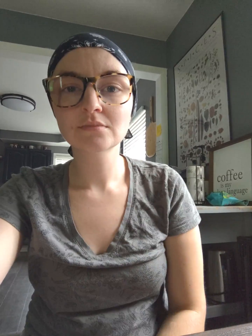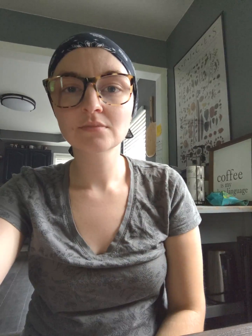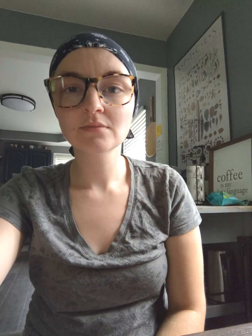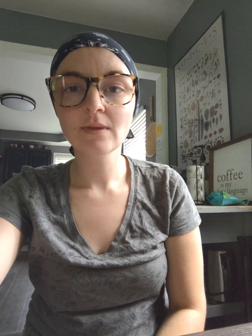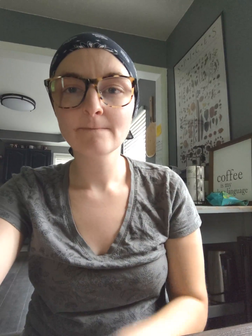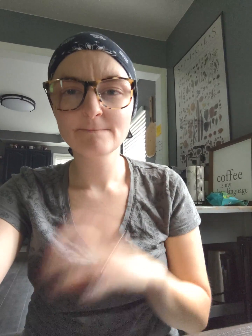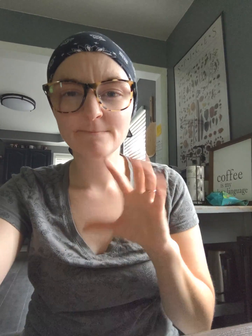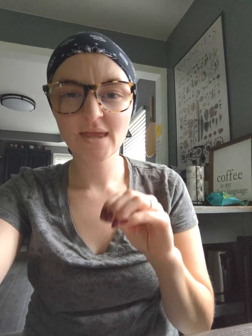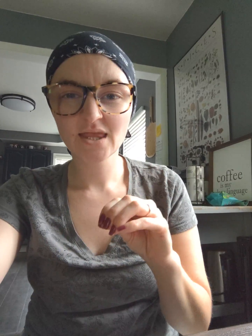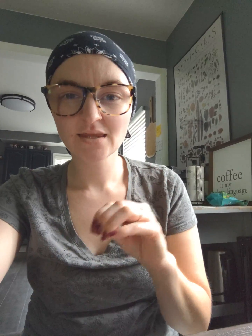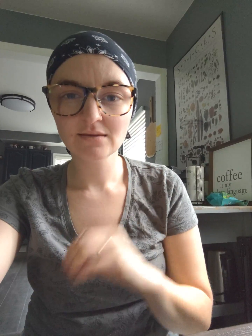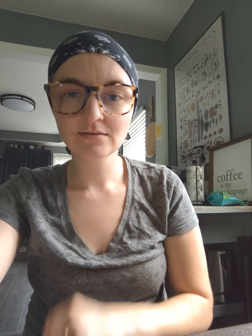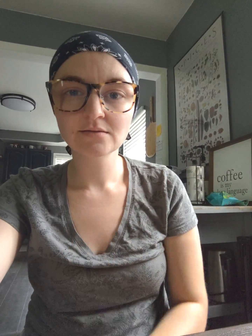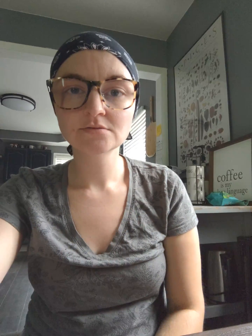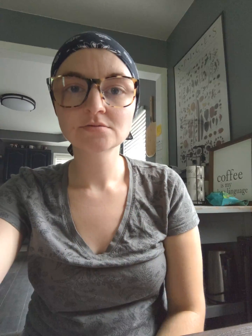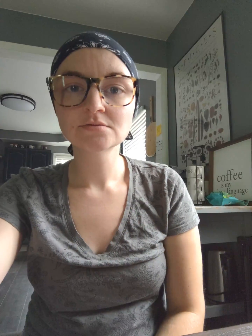bite